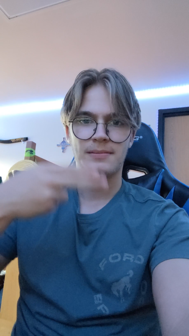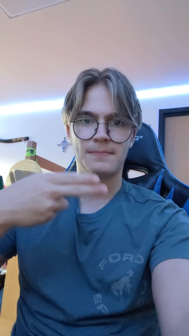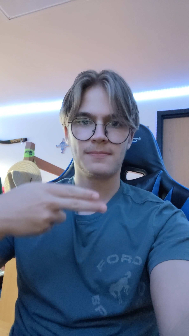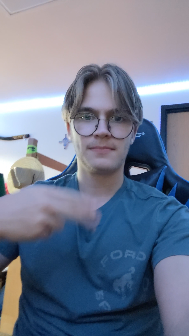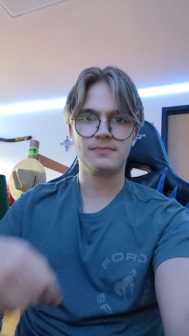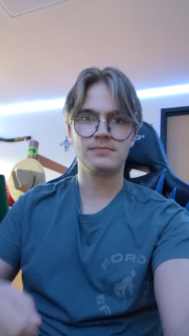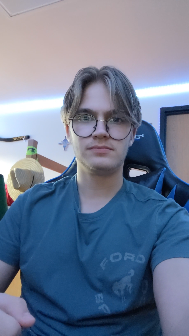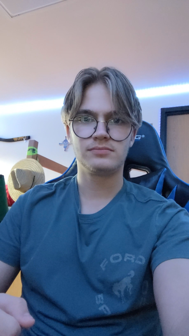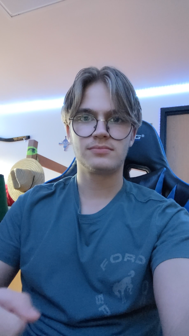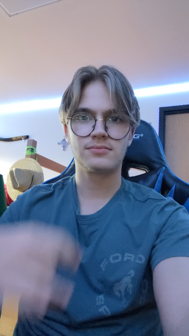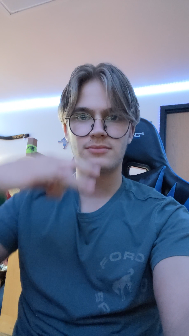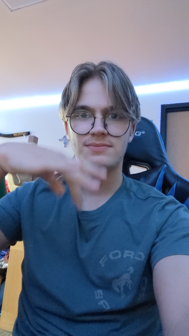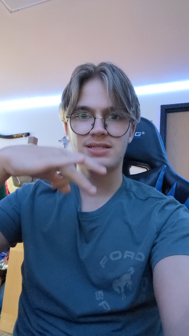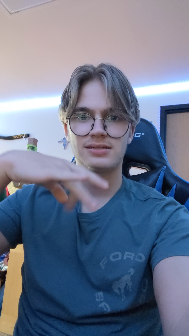pumpkin